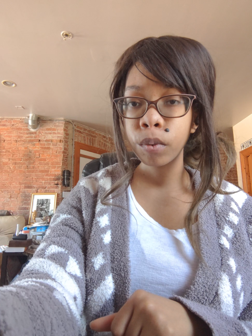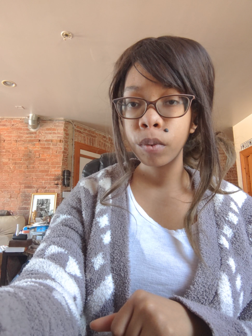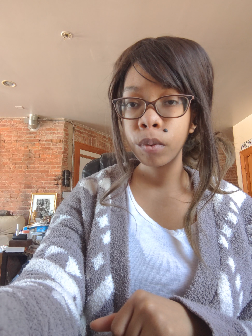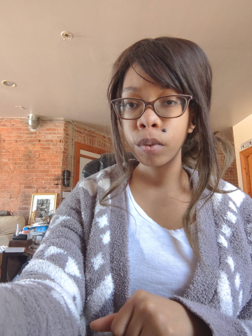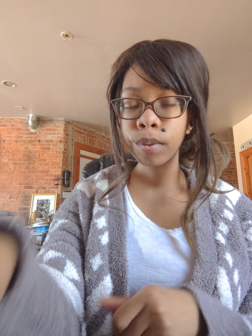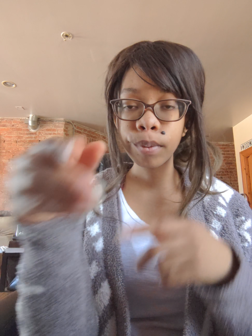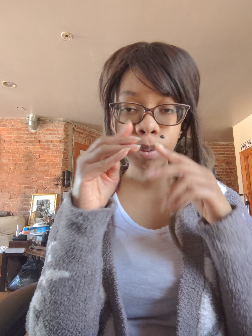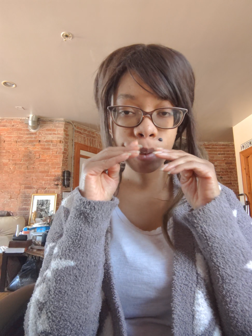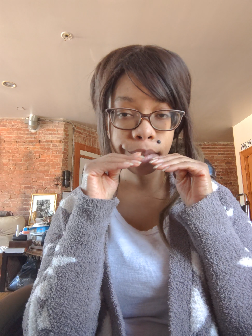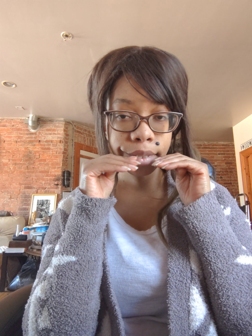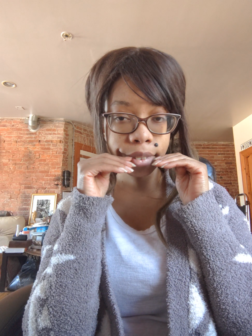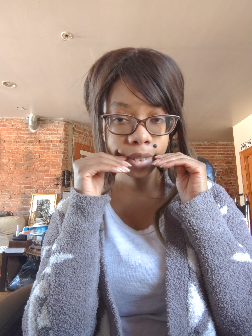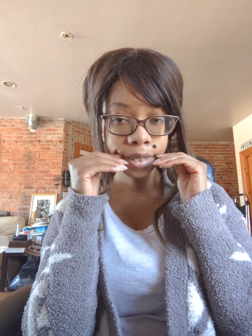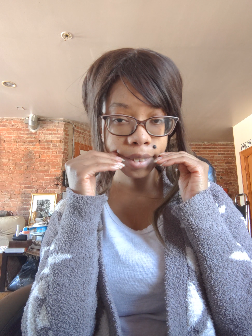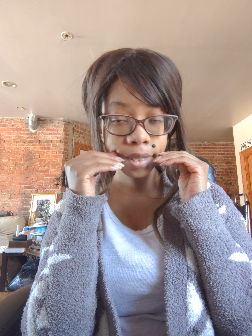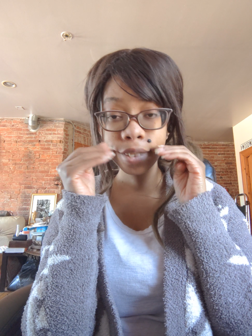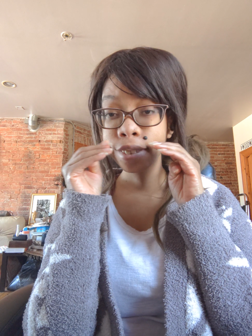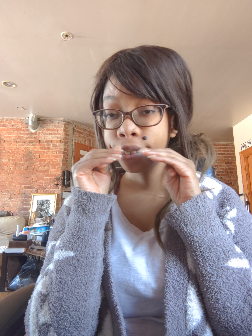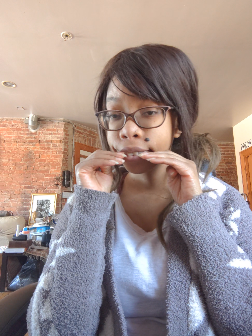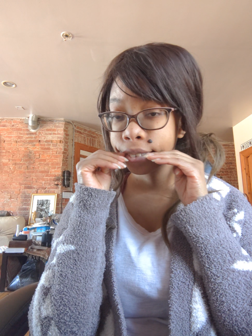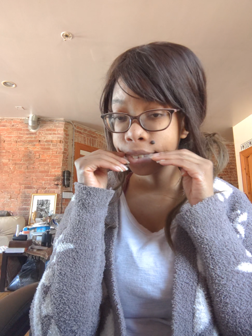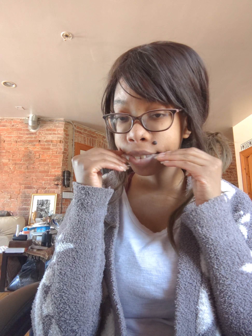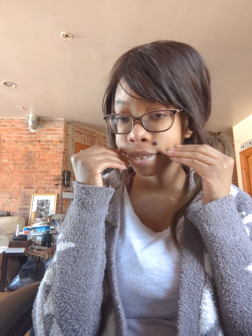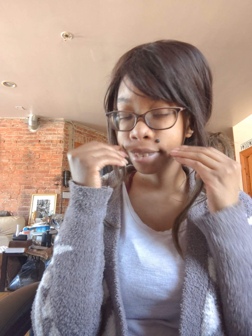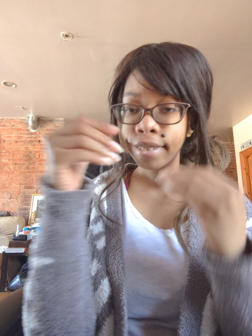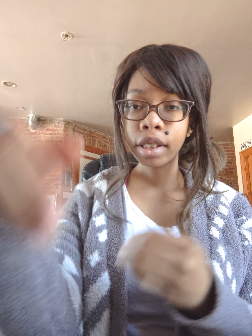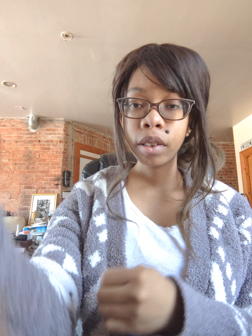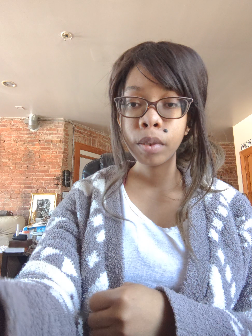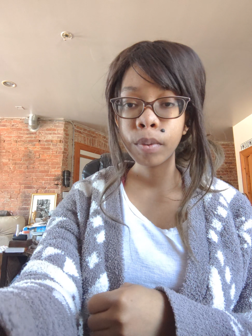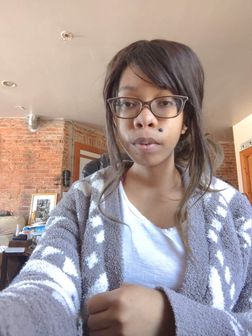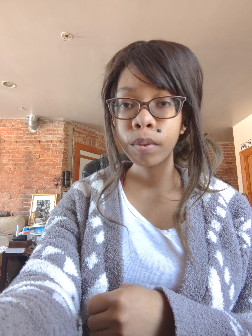smile